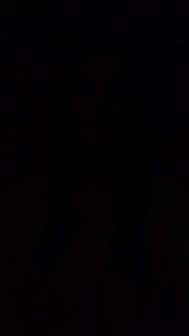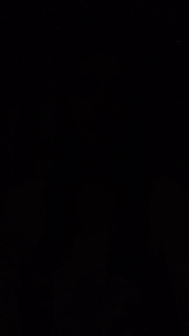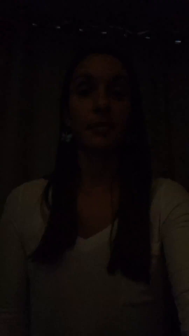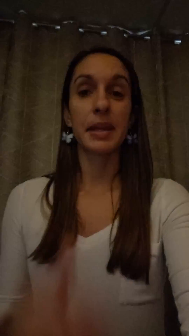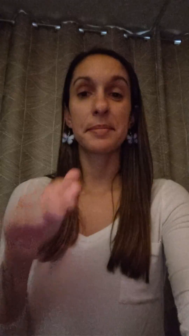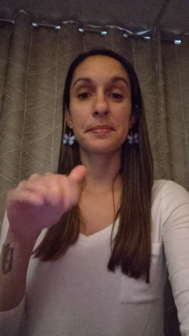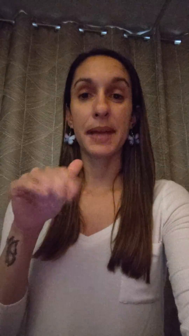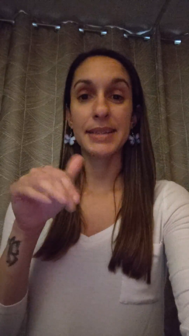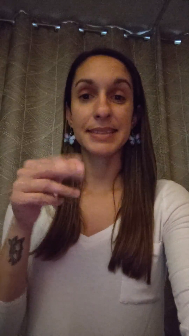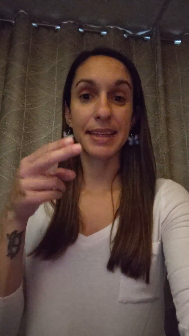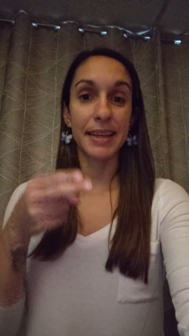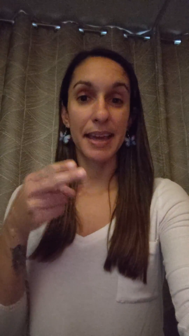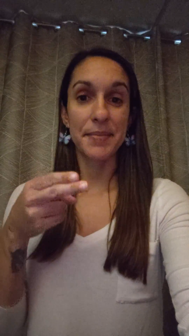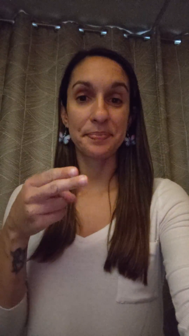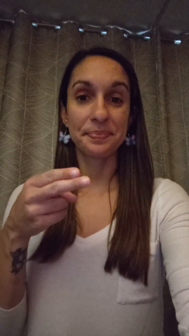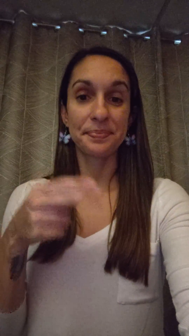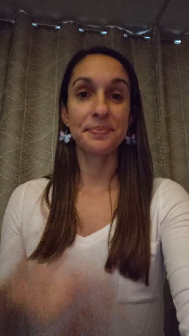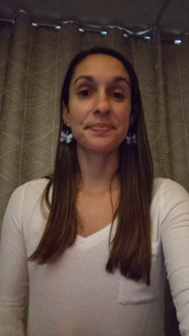pet's name